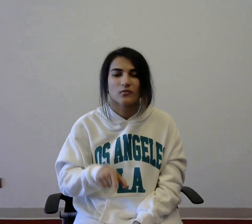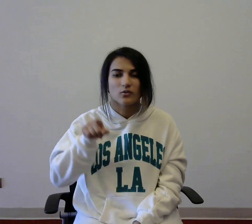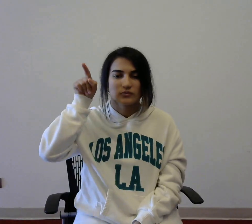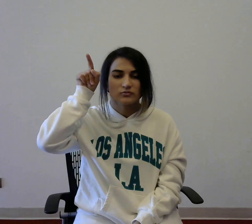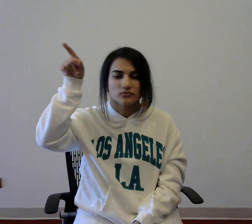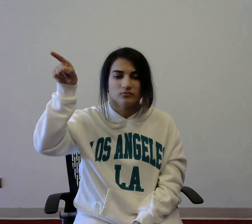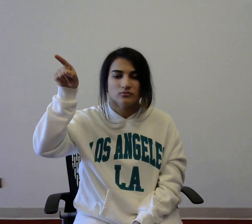O